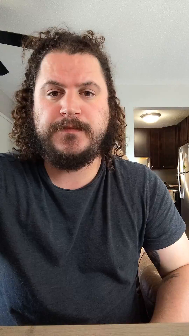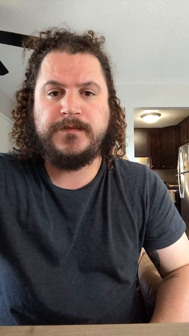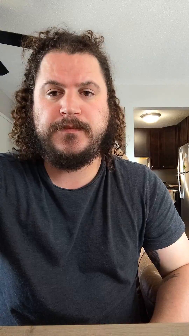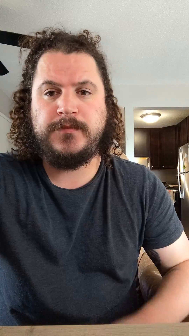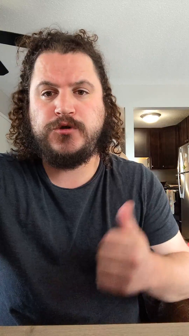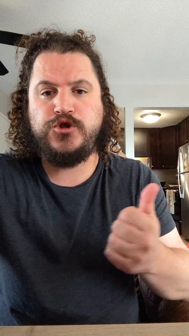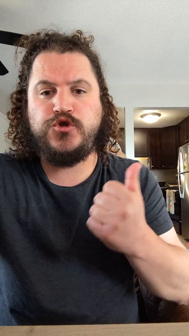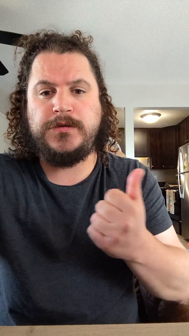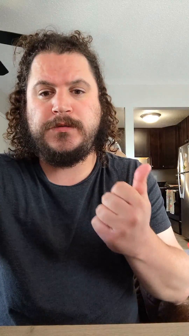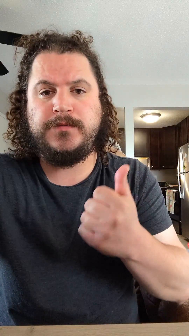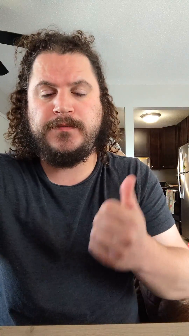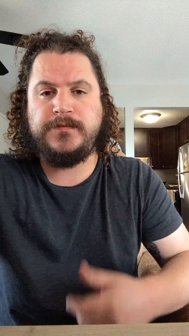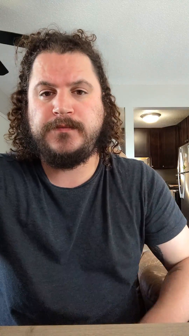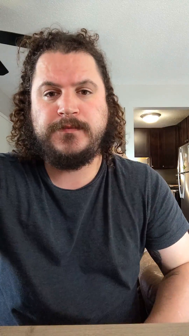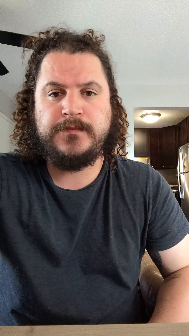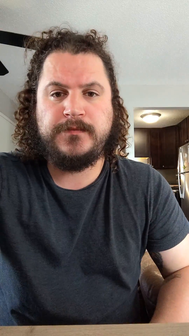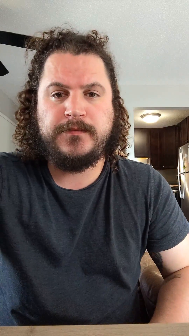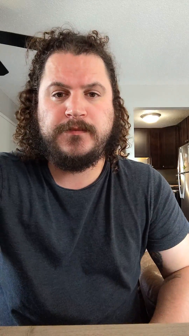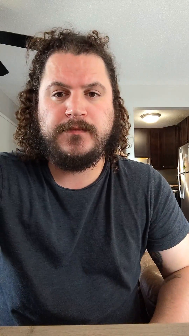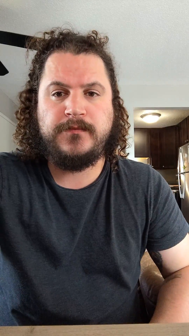chase